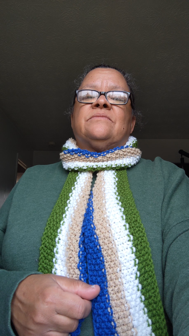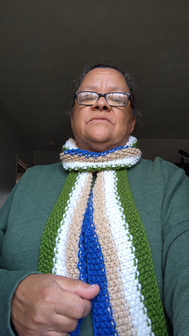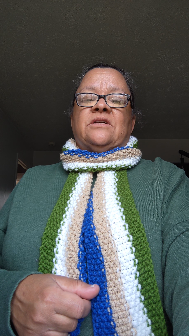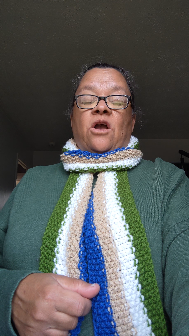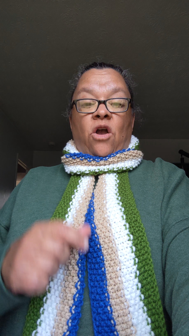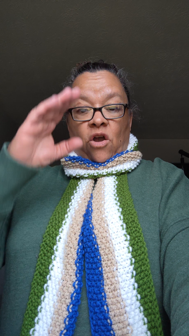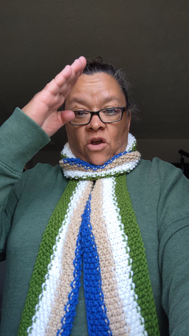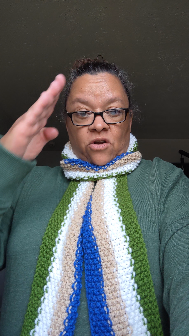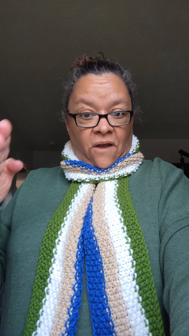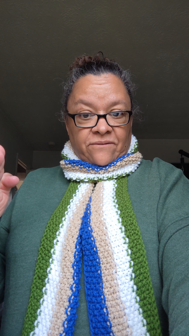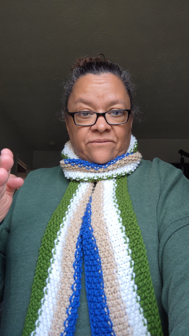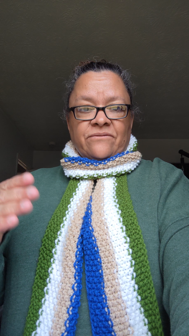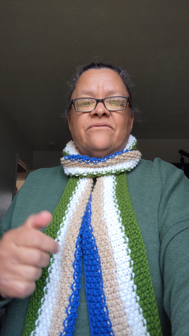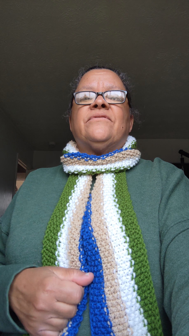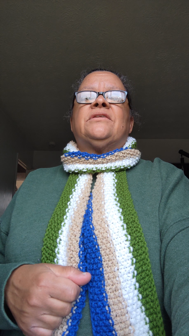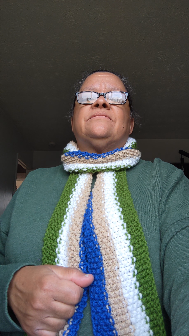roof